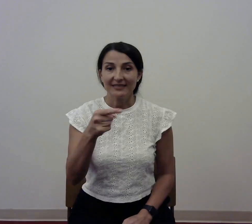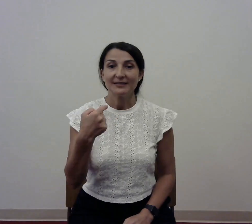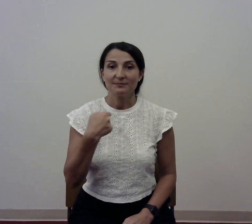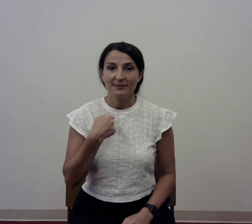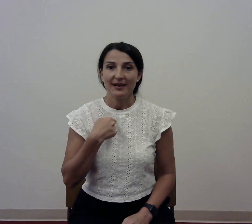mən